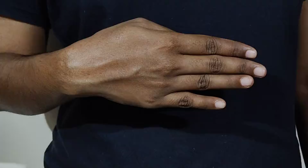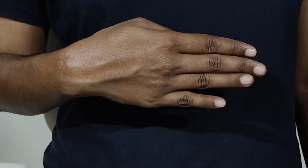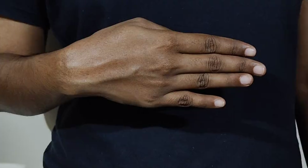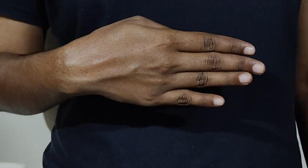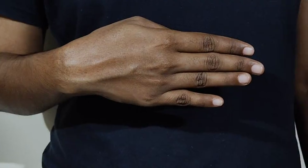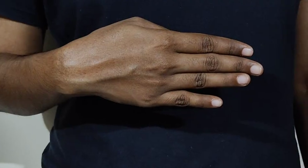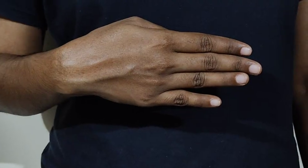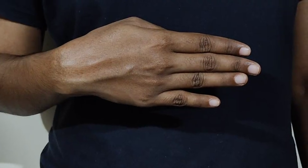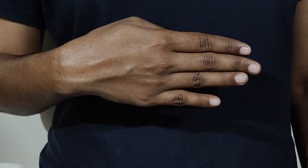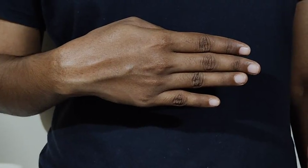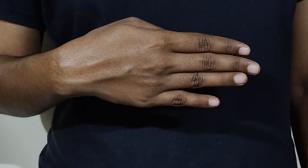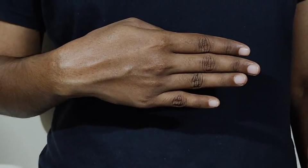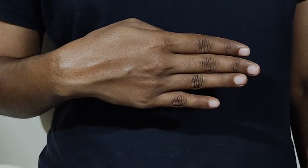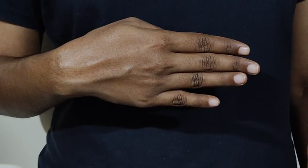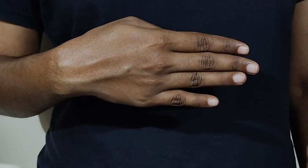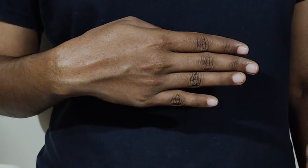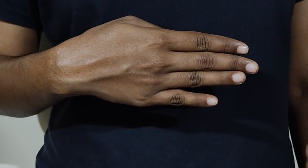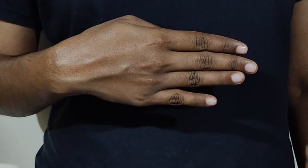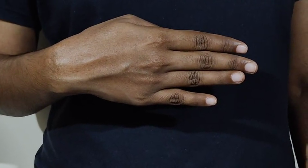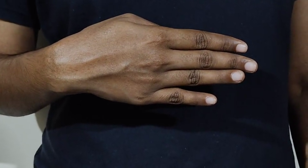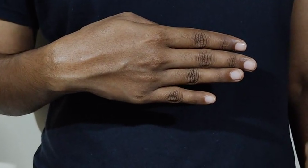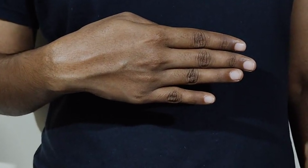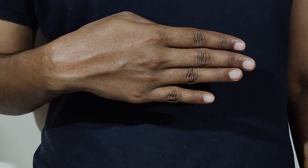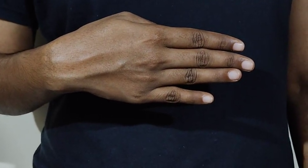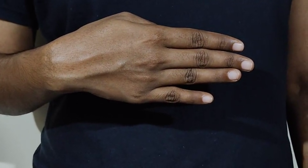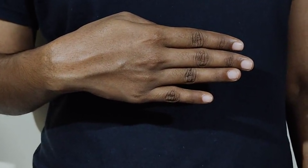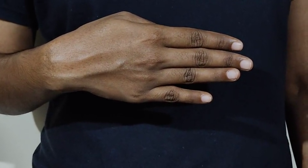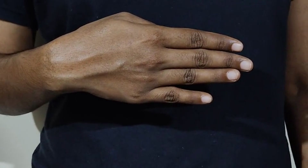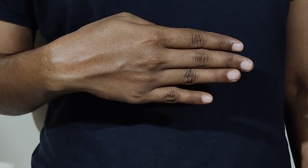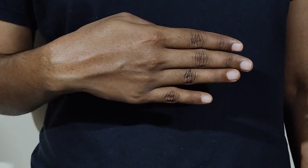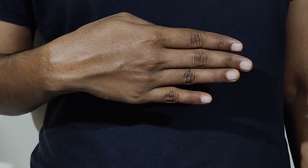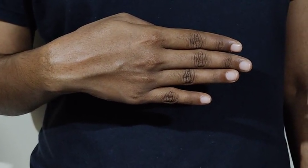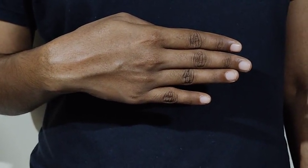അ